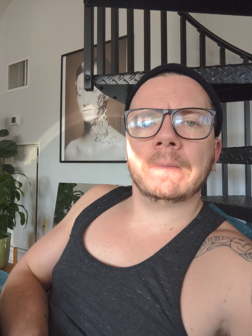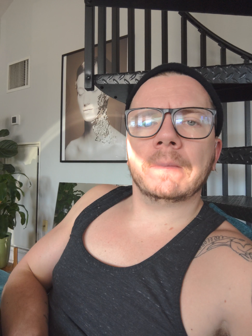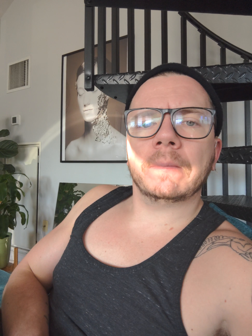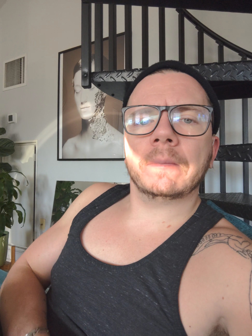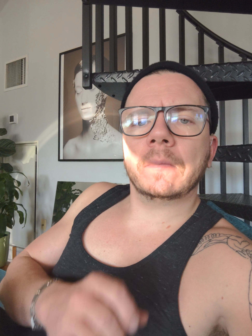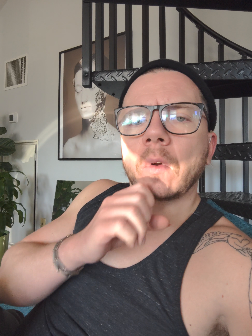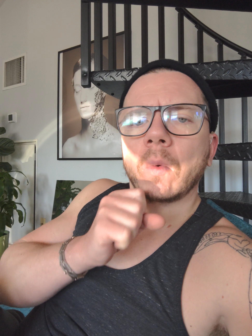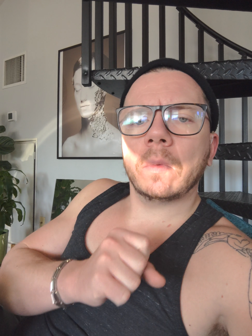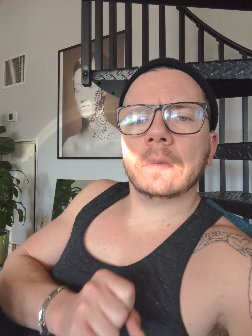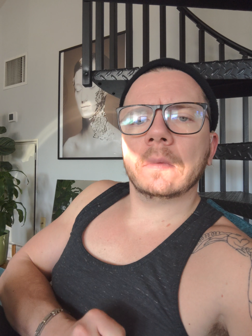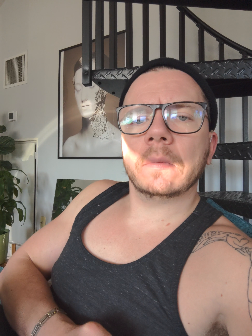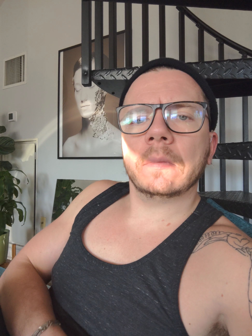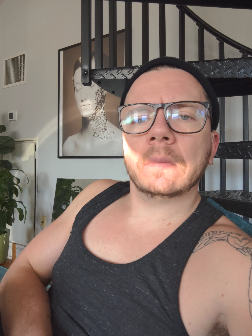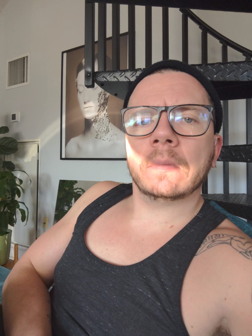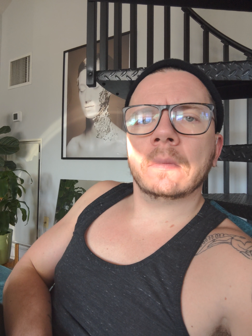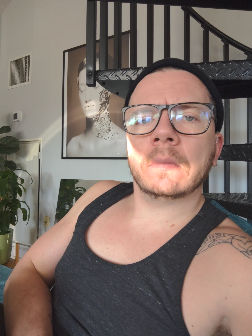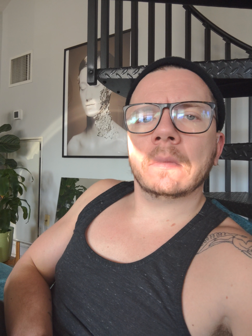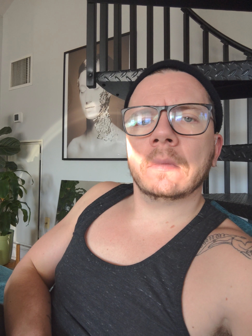old